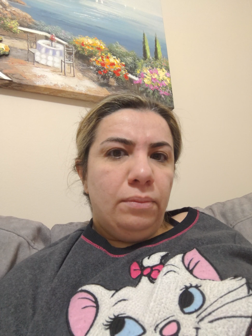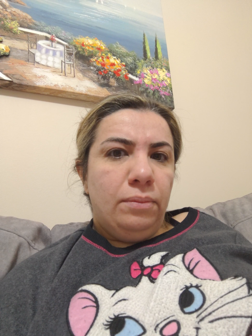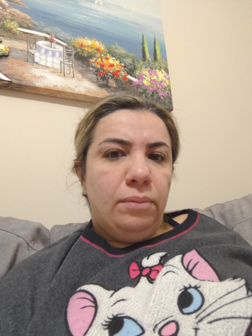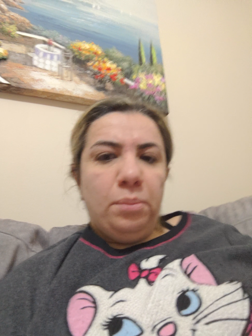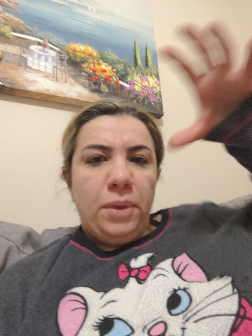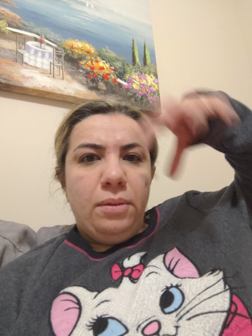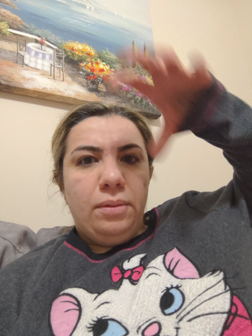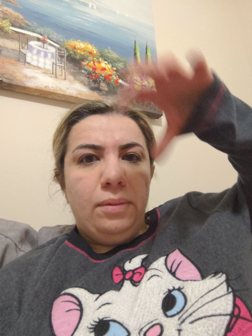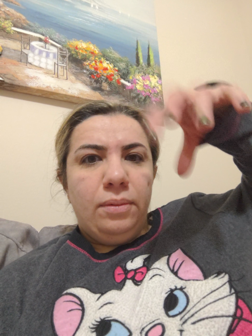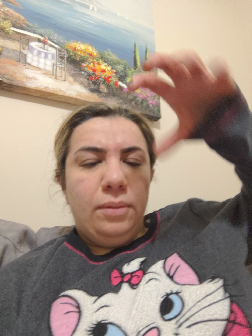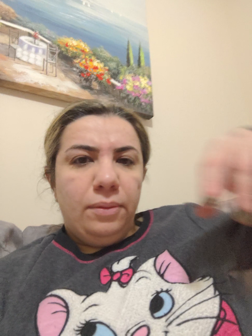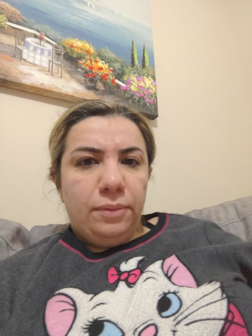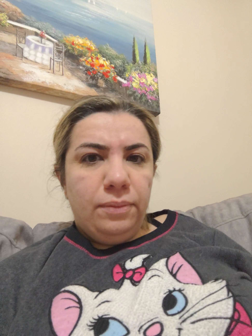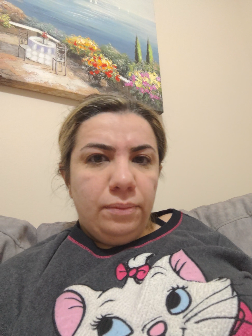rain